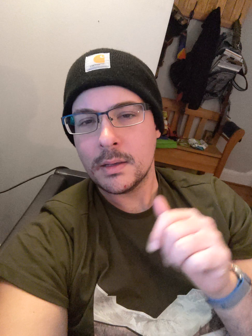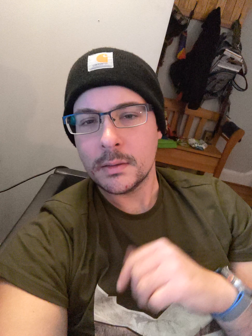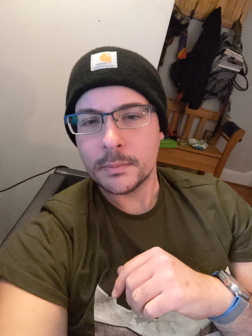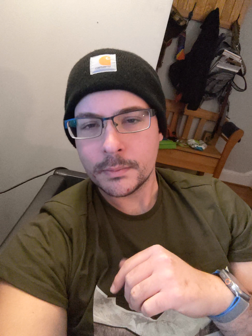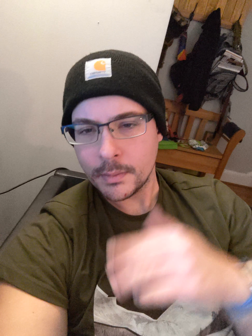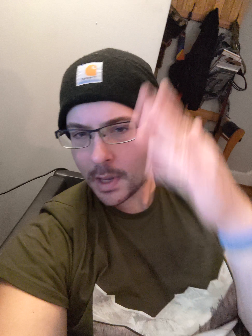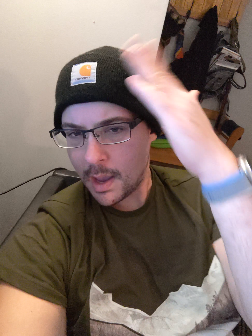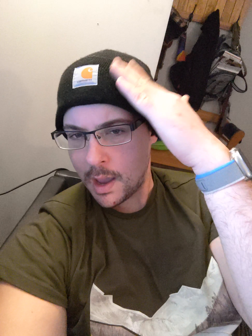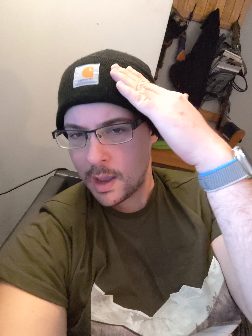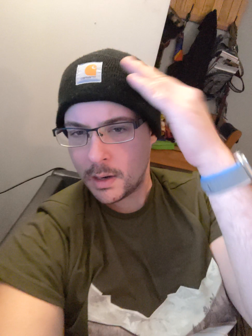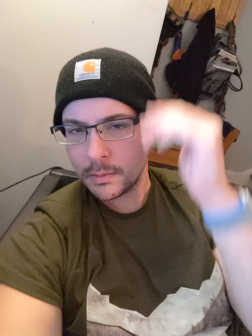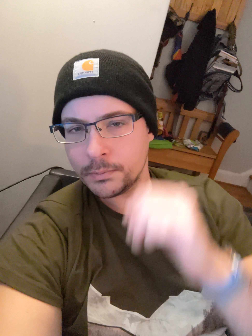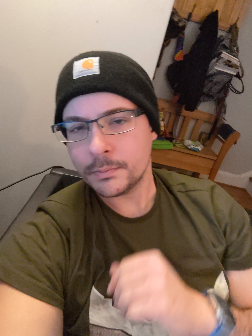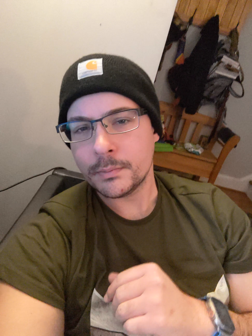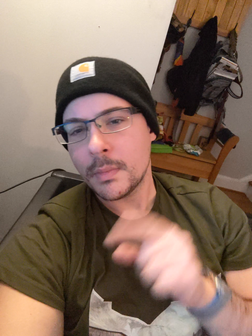hat